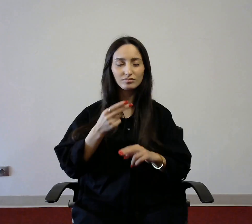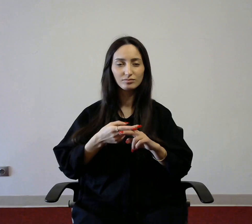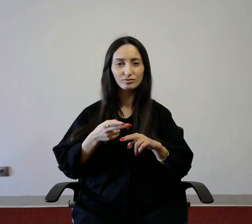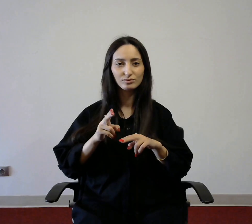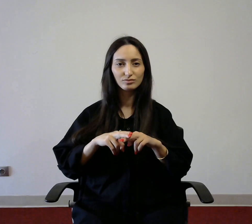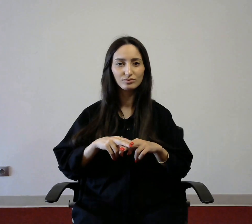bu